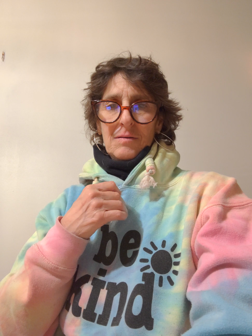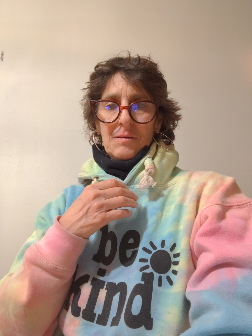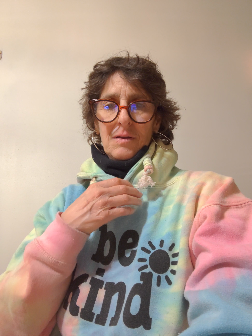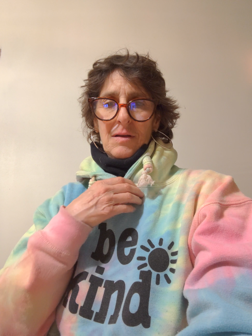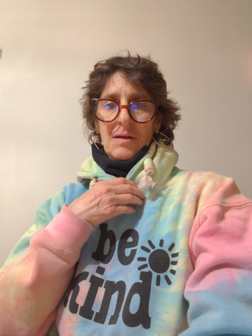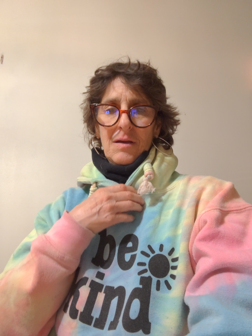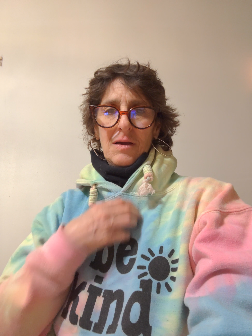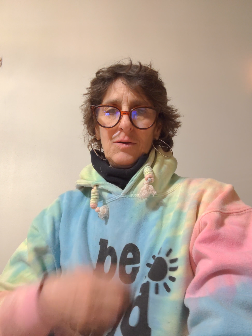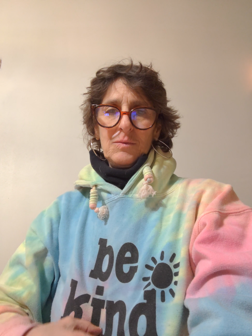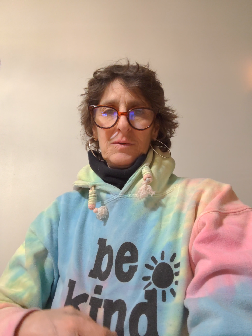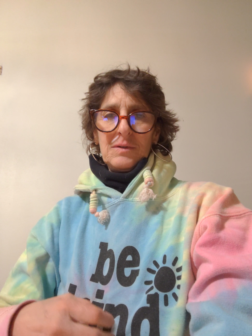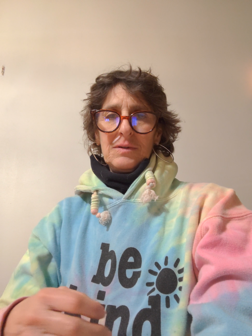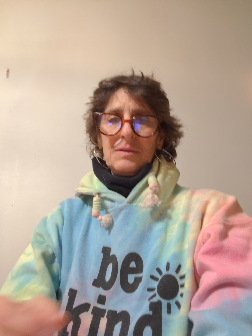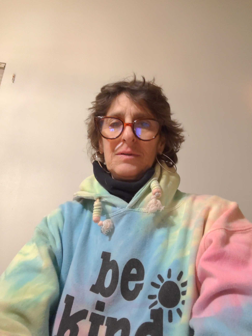hungry